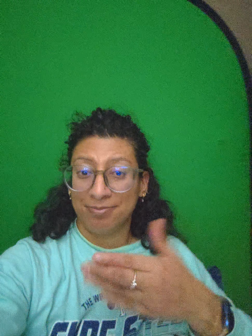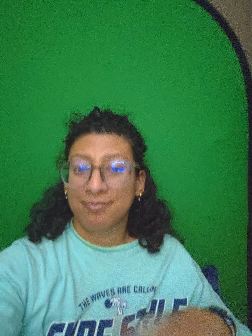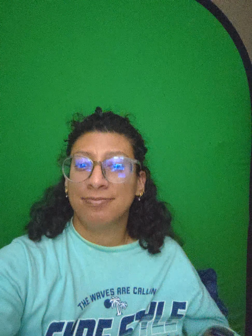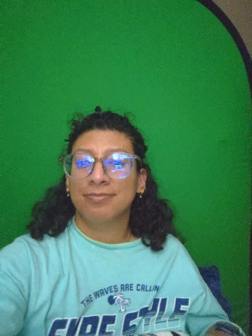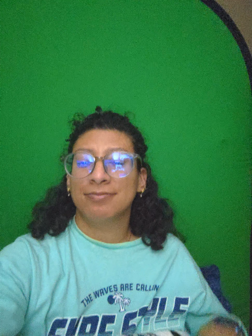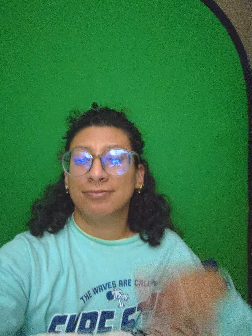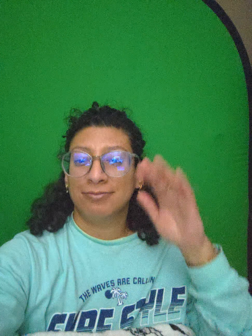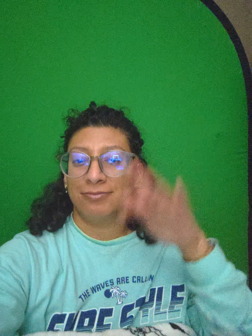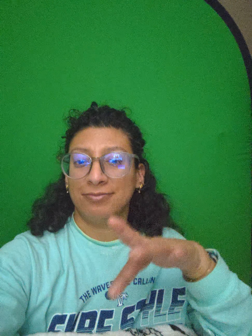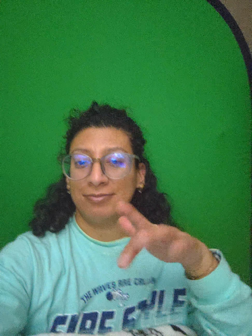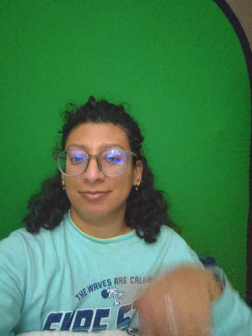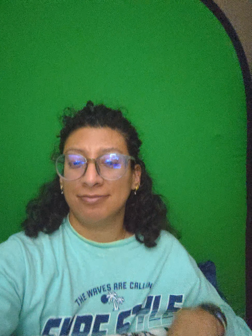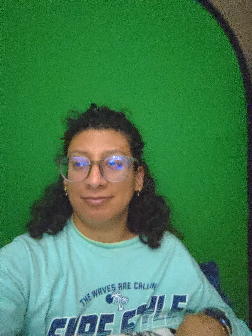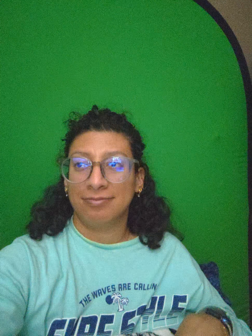touch